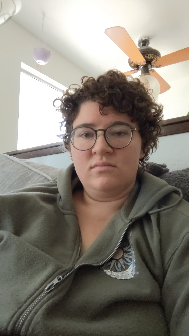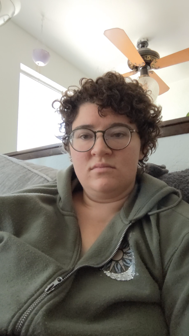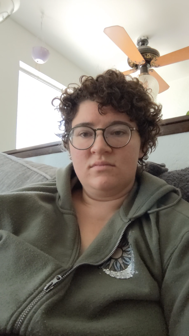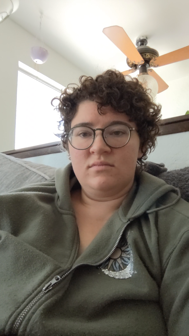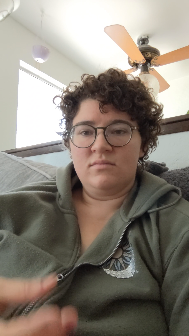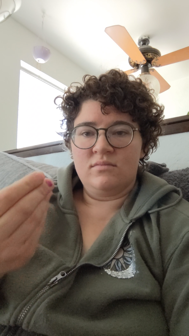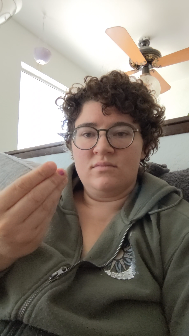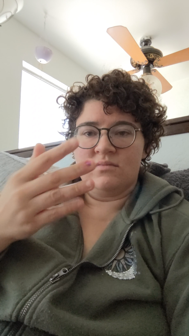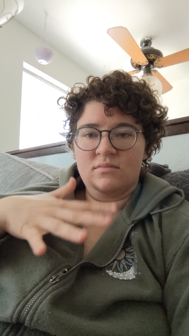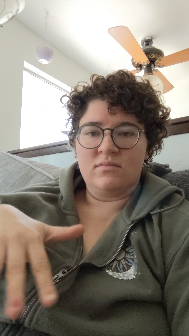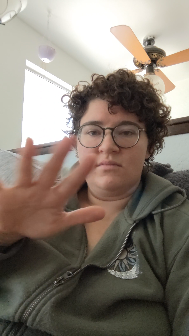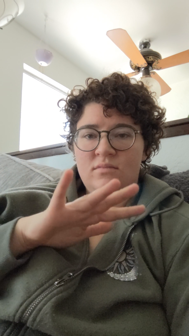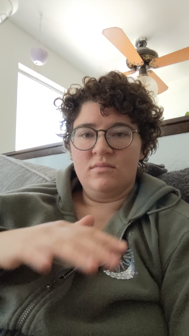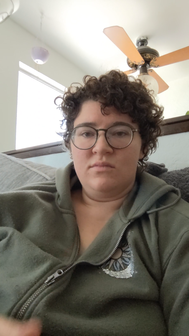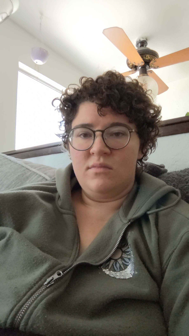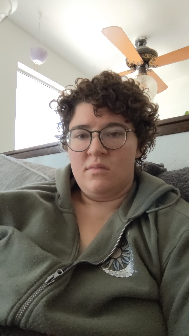garden